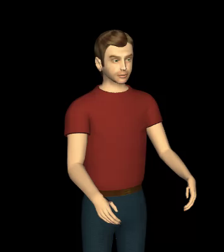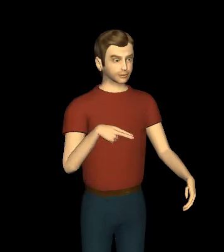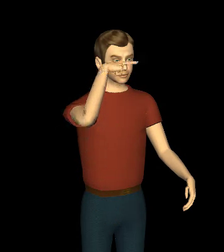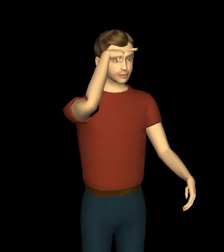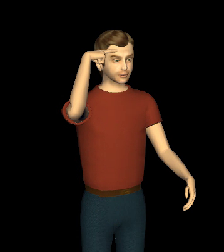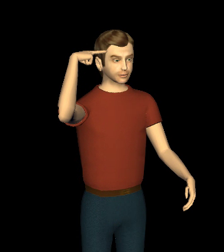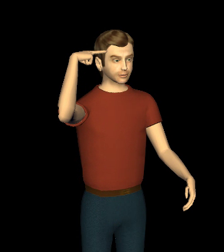أسود